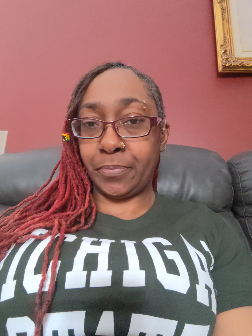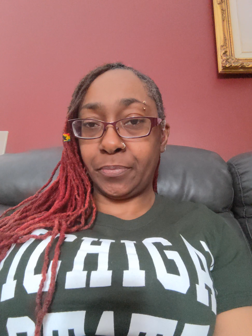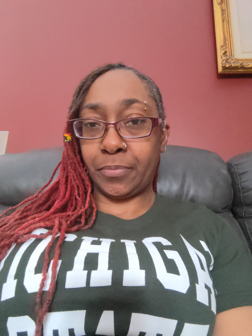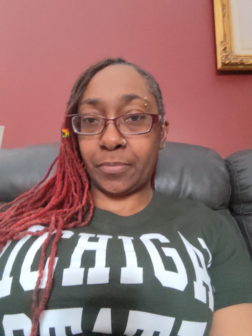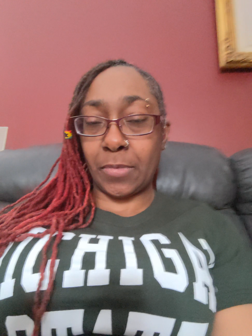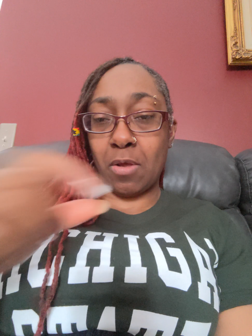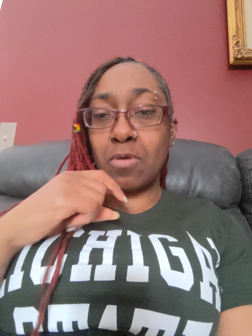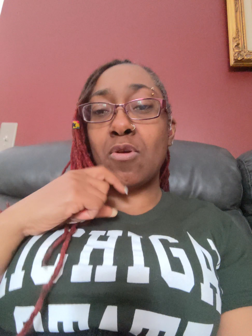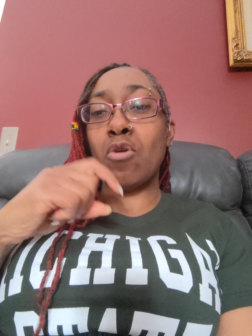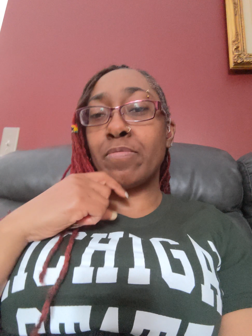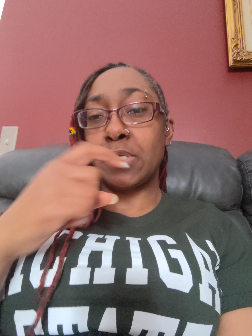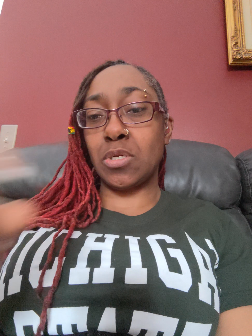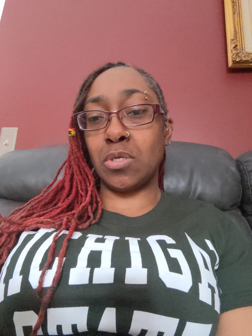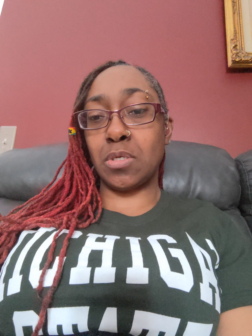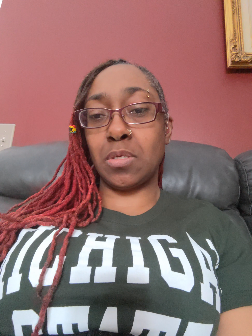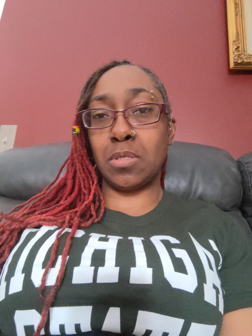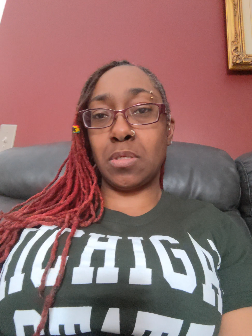garbage